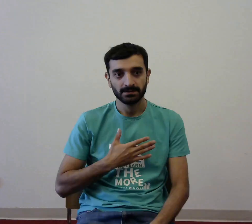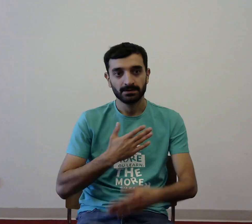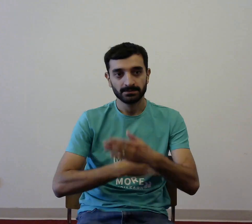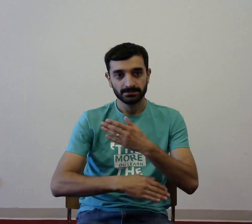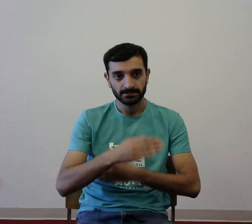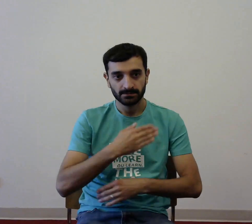əlil